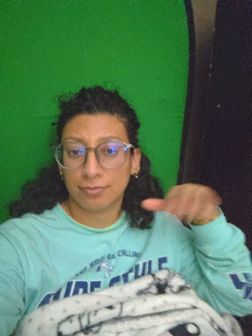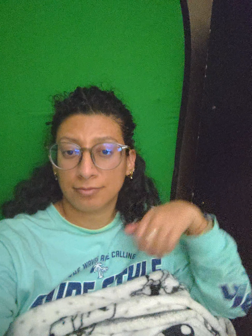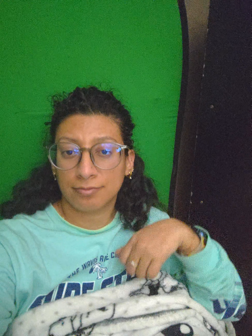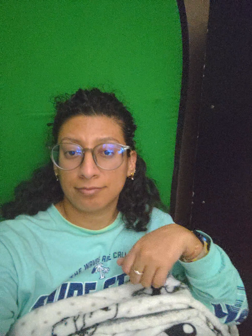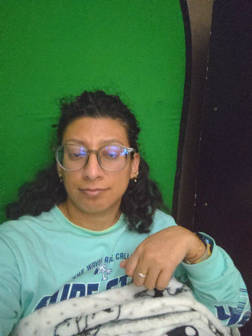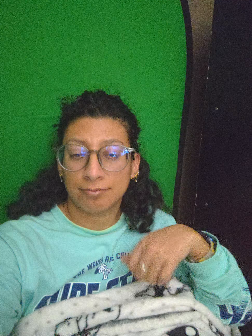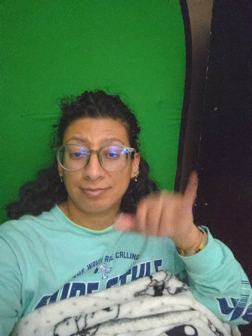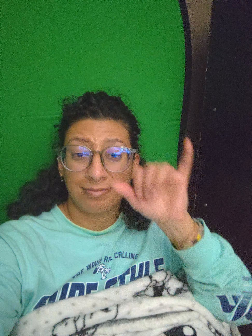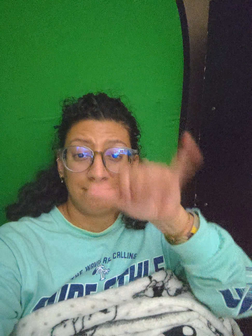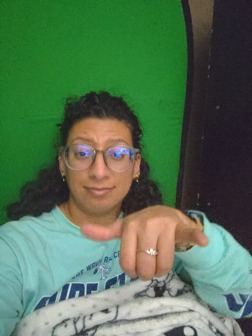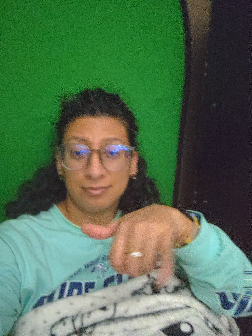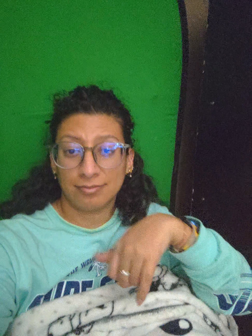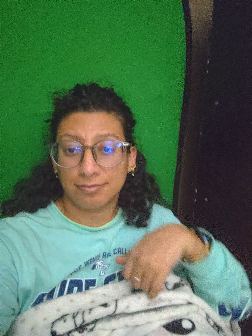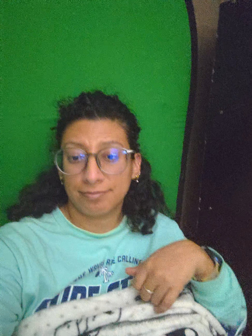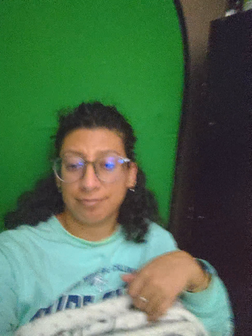that